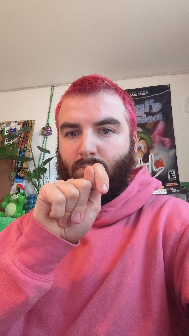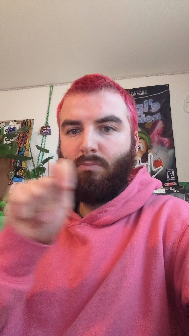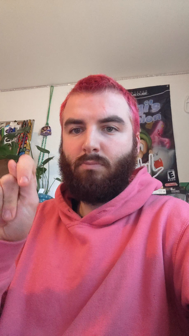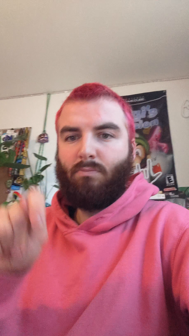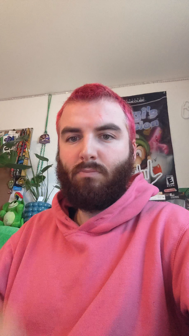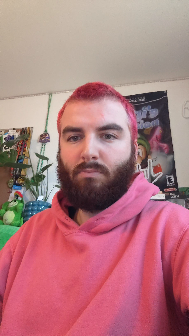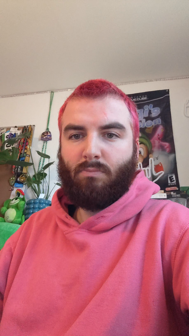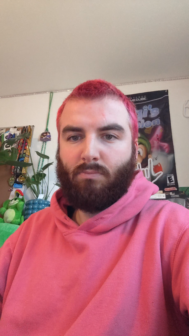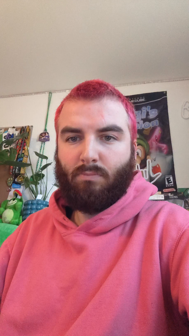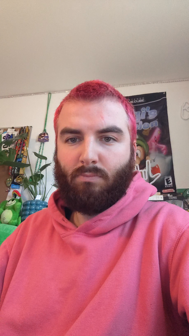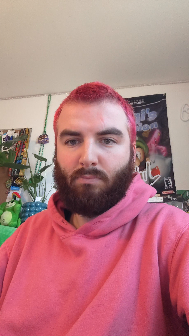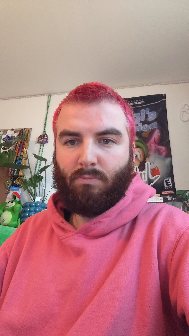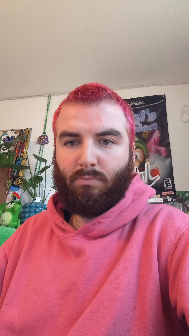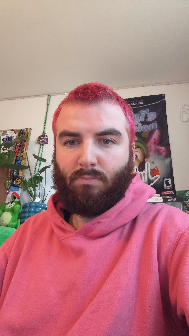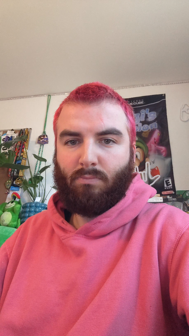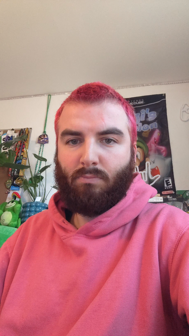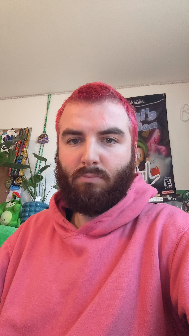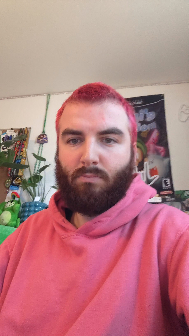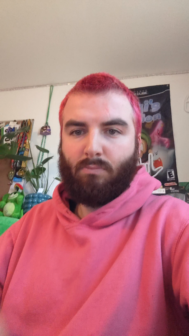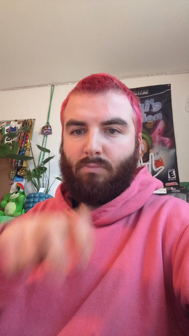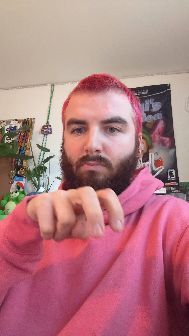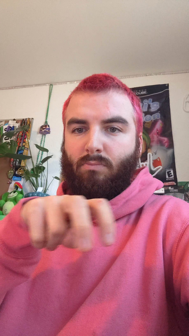porch